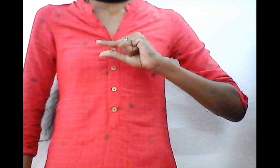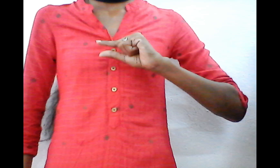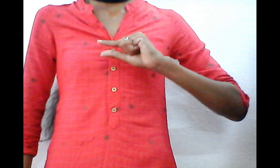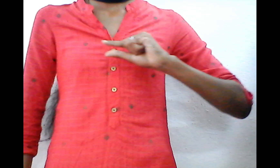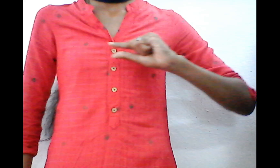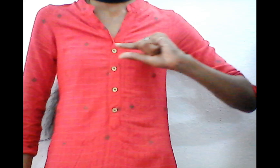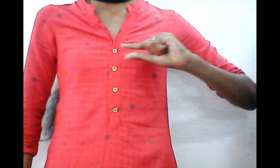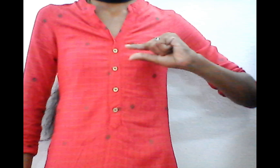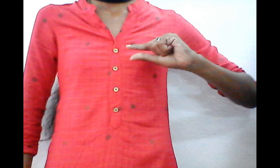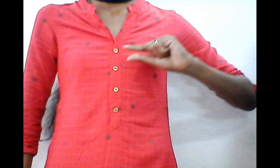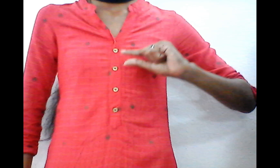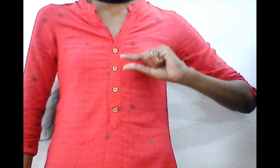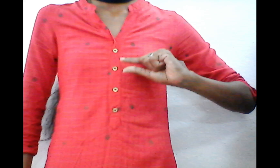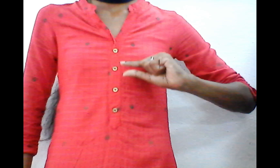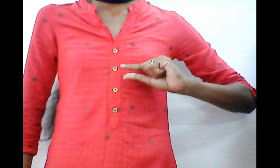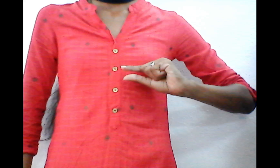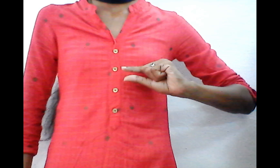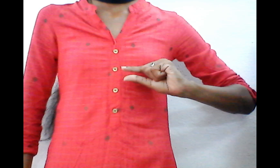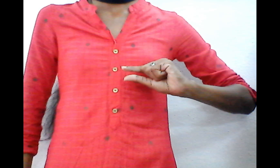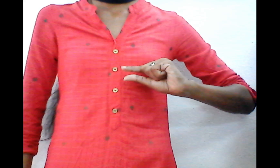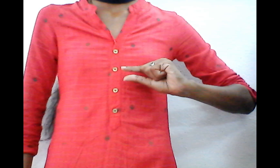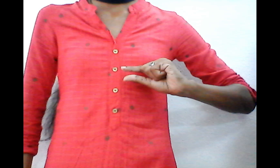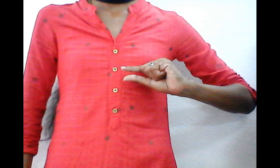ഊ